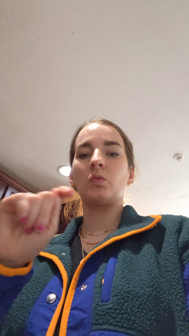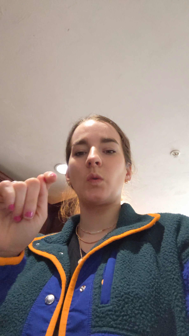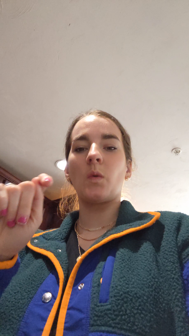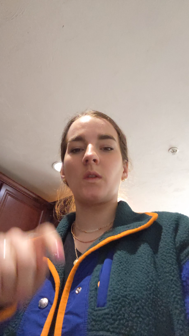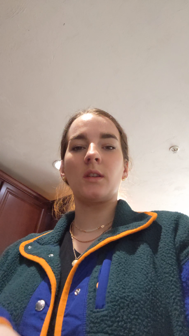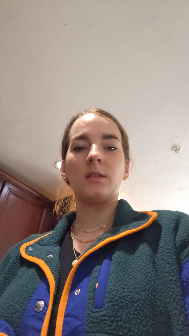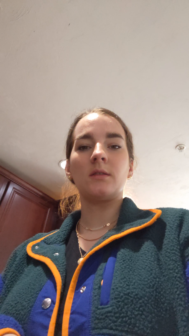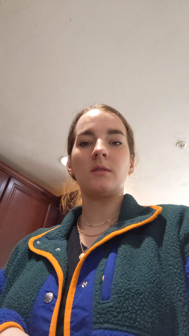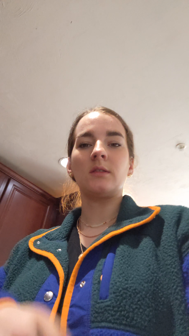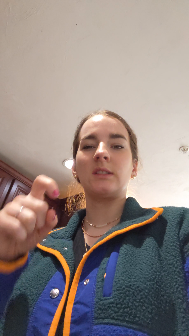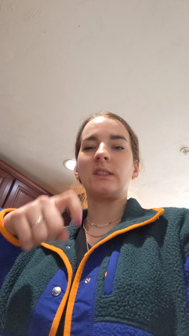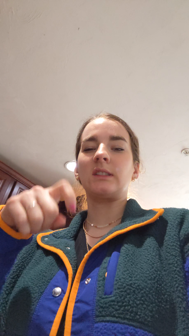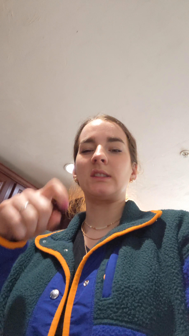need